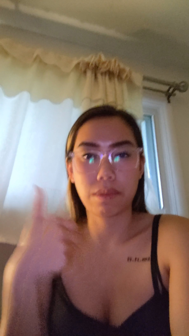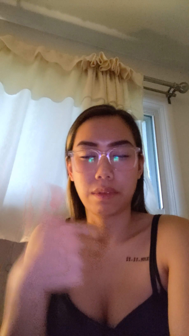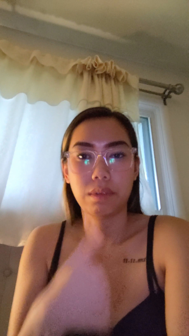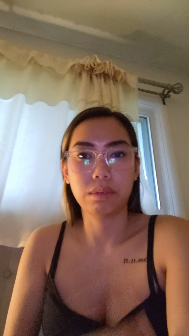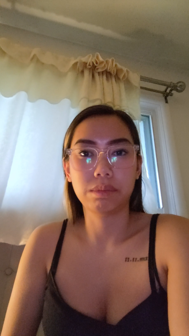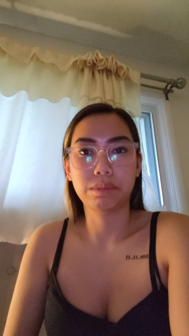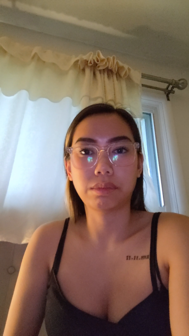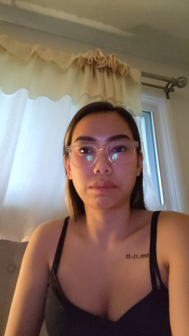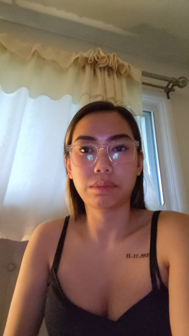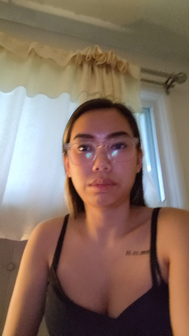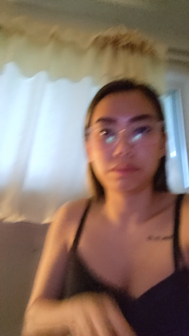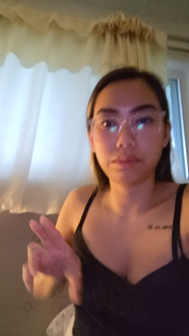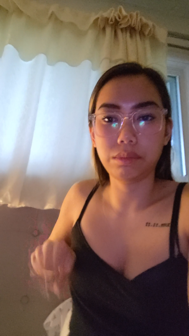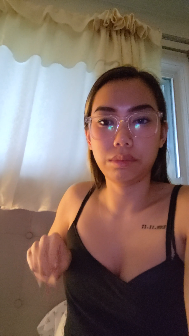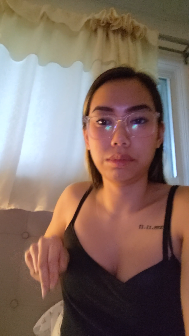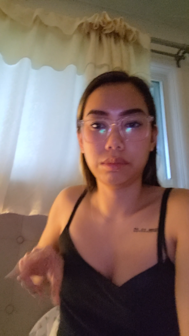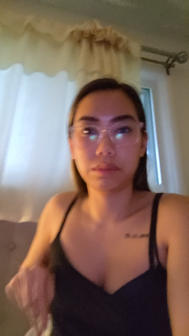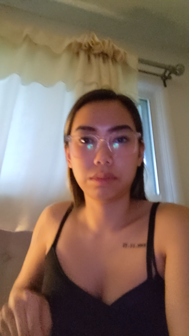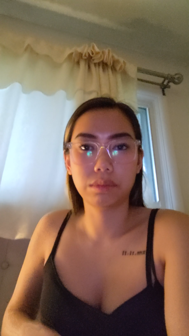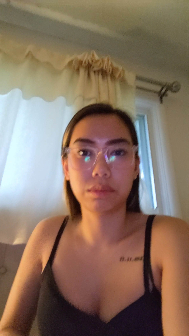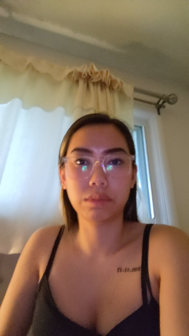diaper